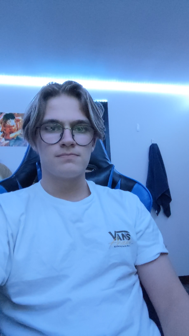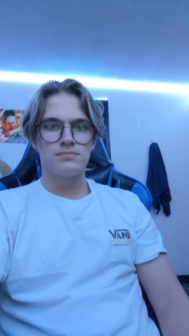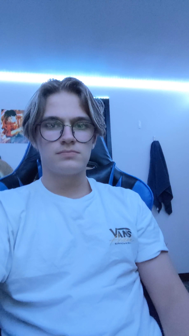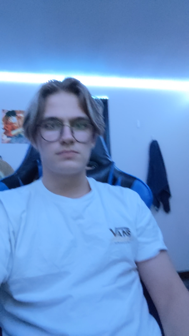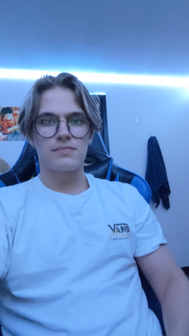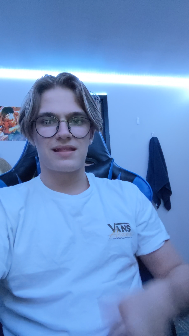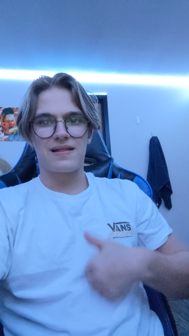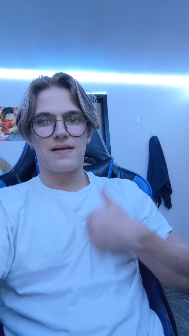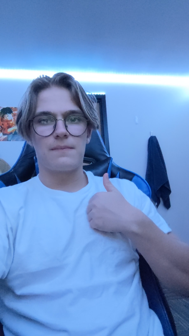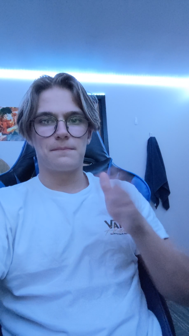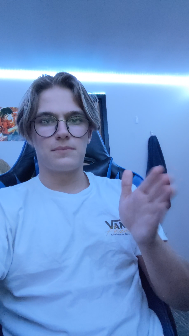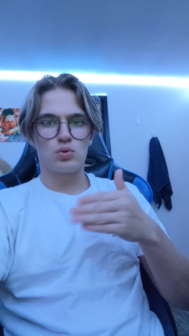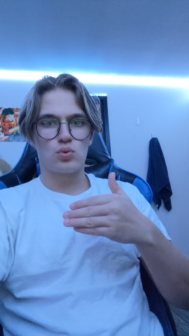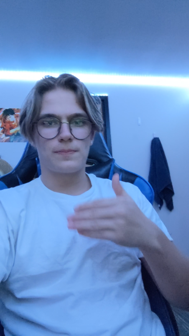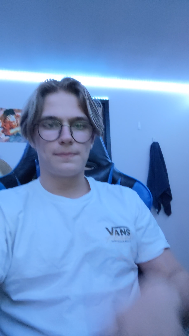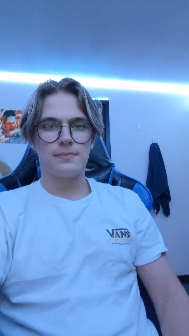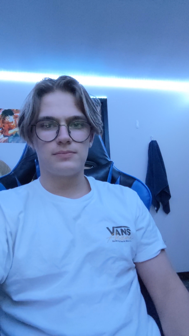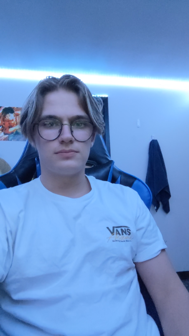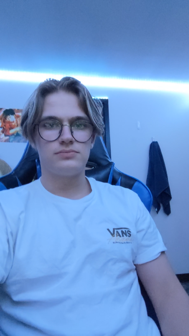living room